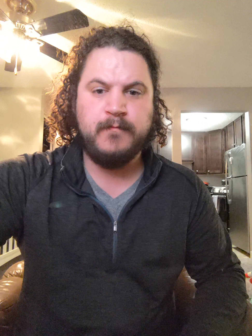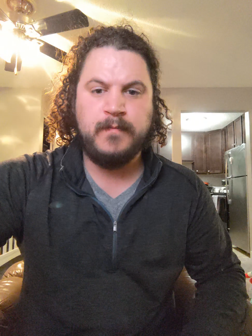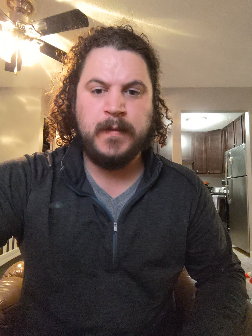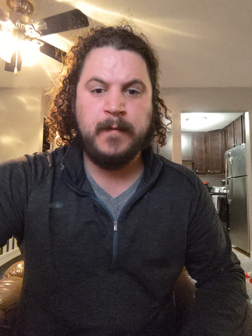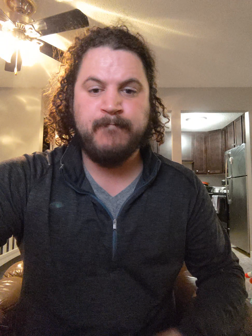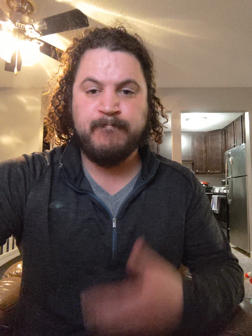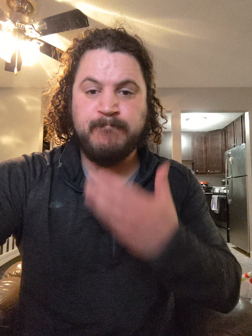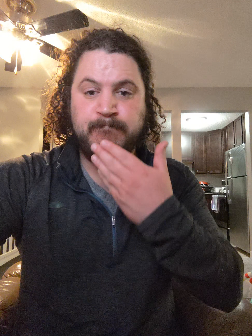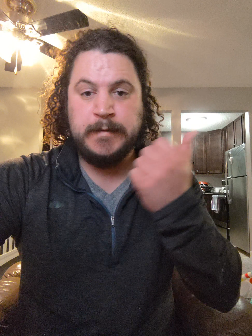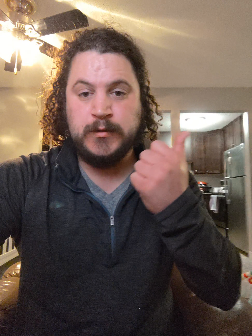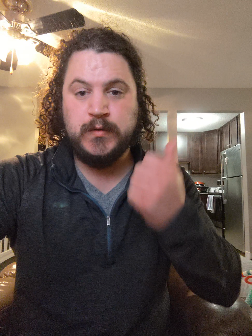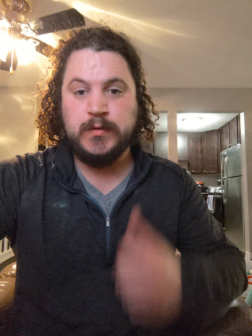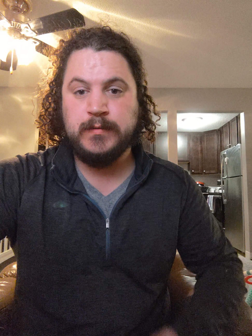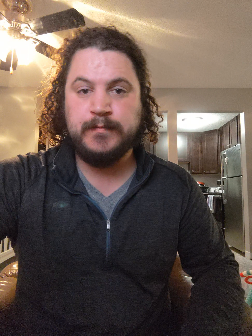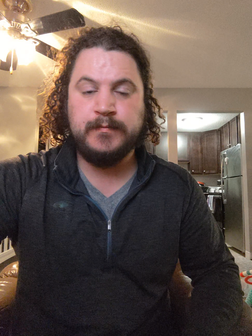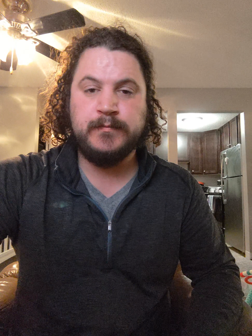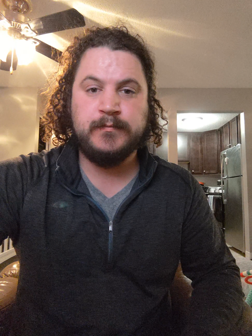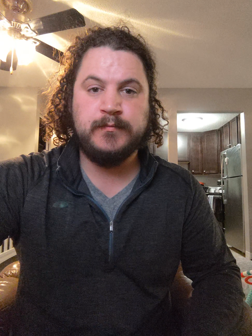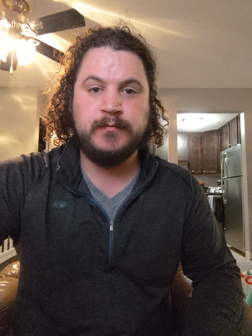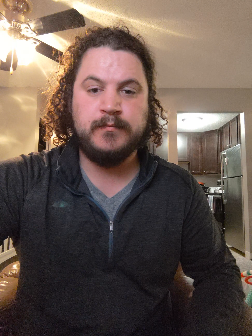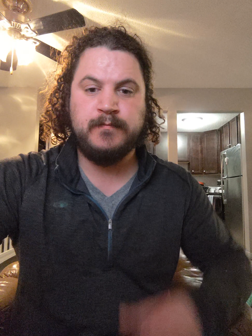better